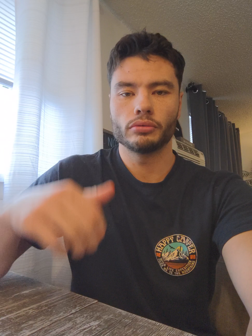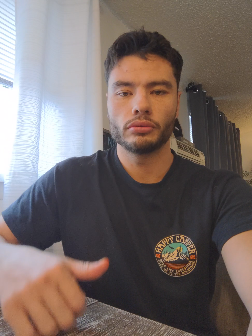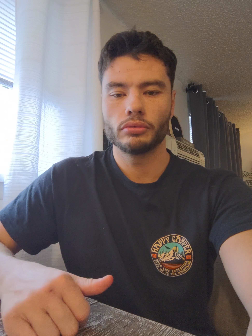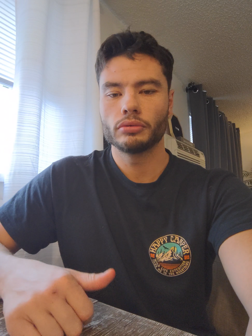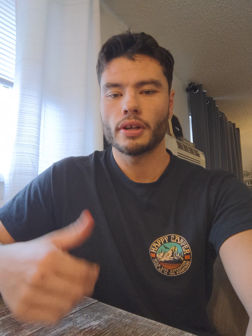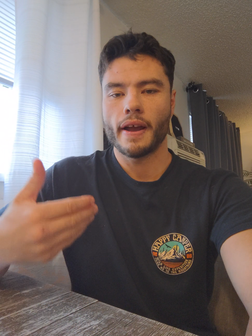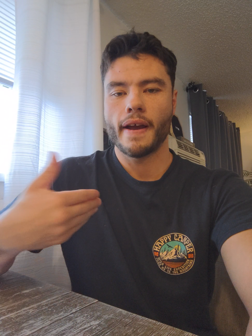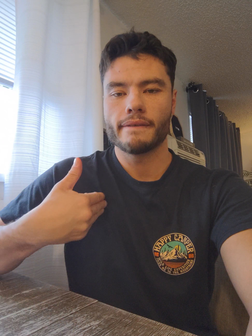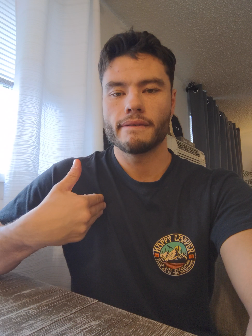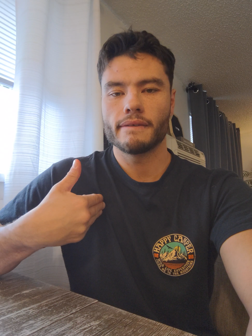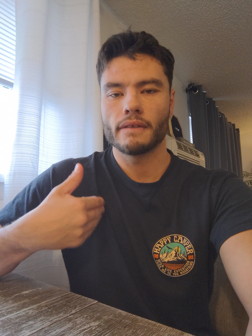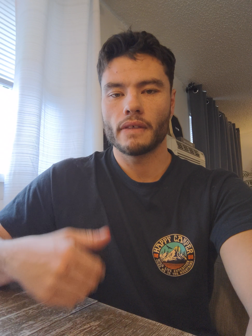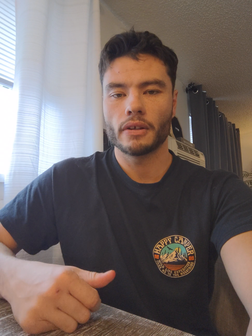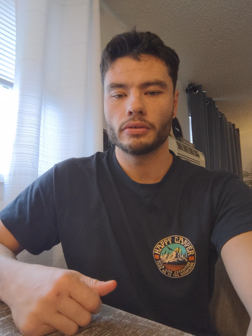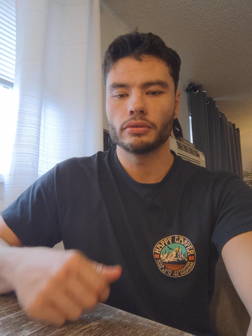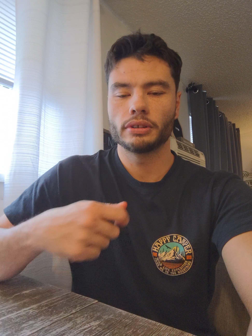have